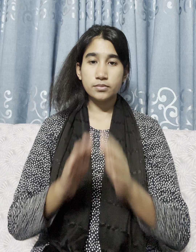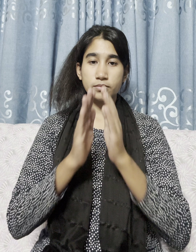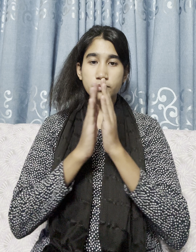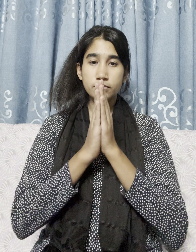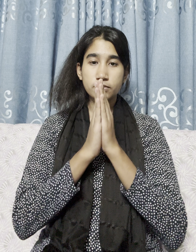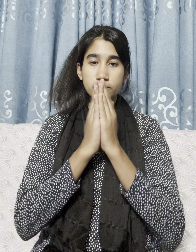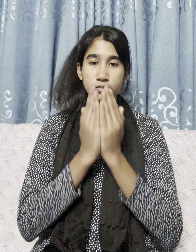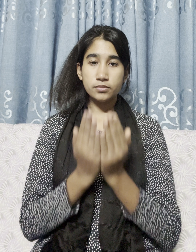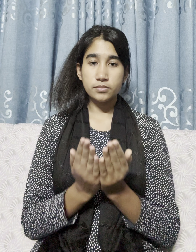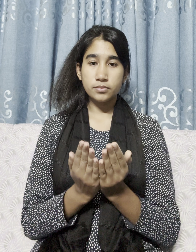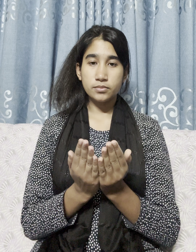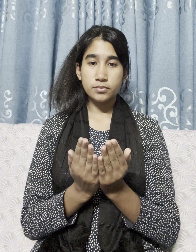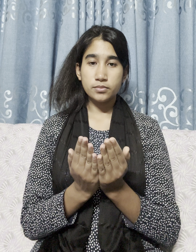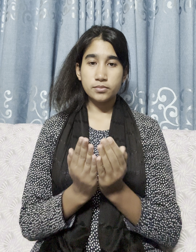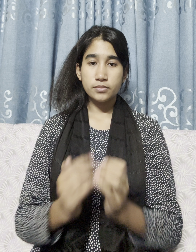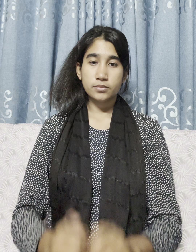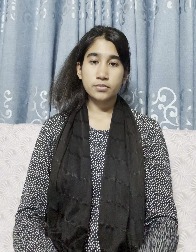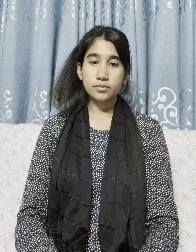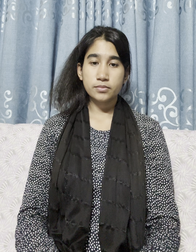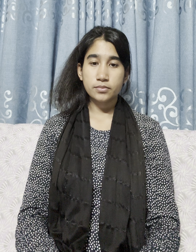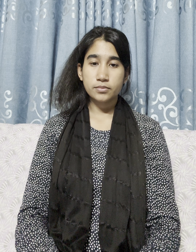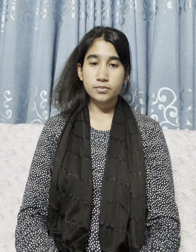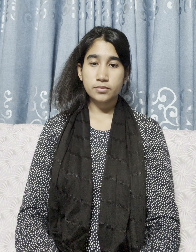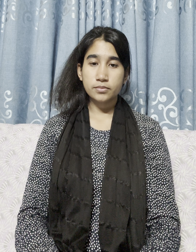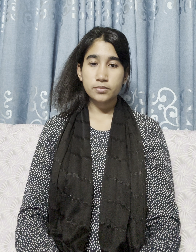বই